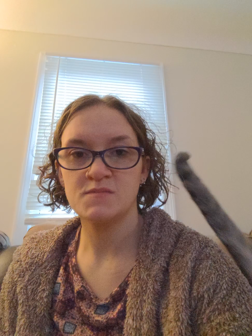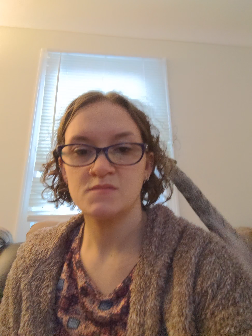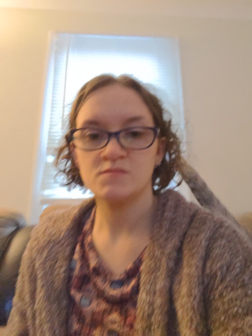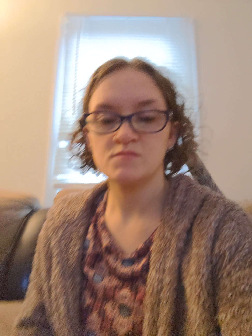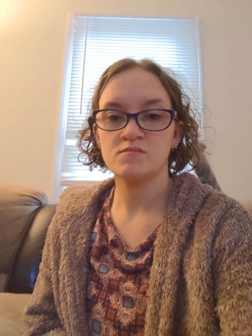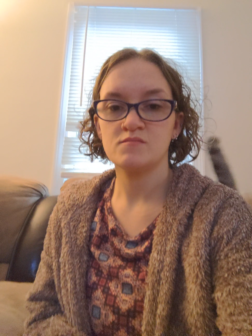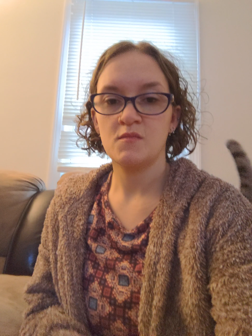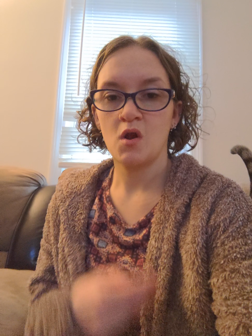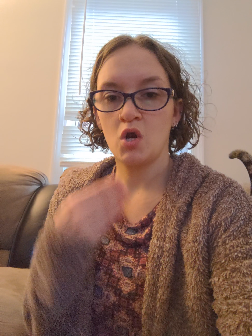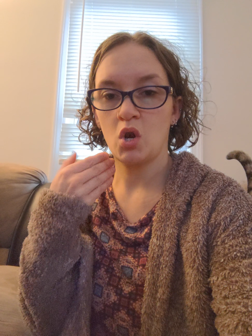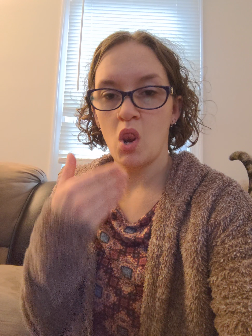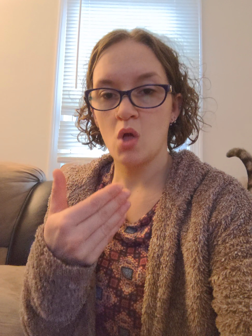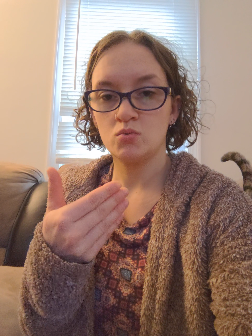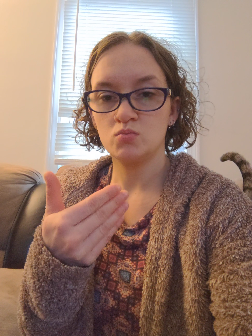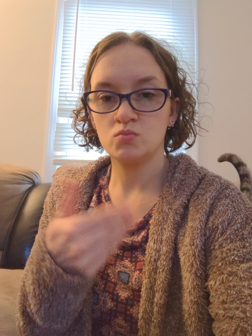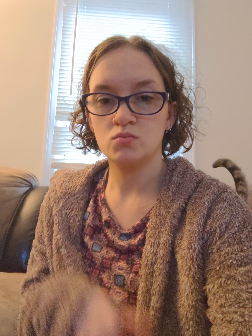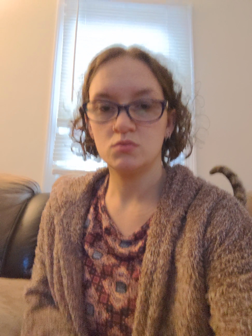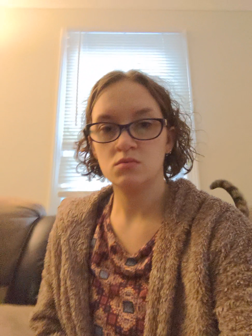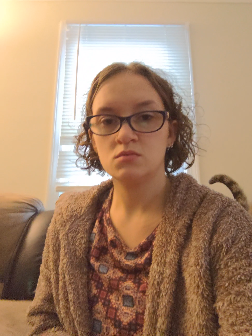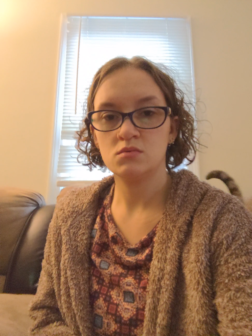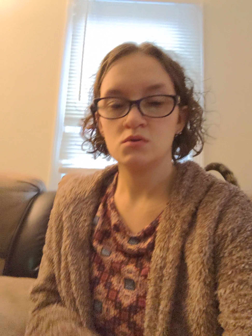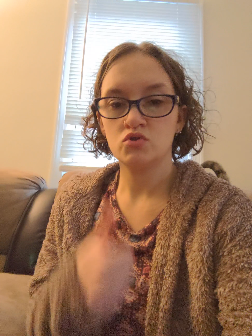close